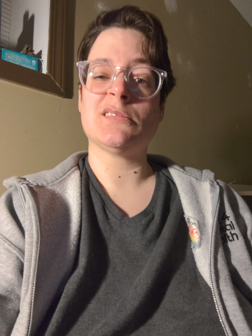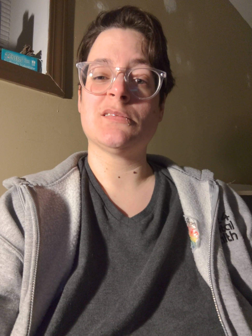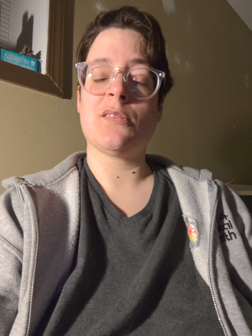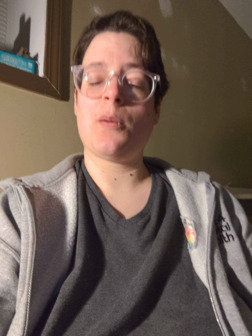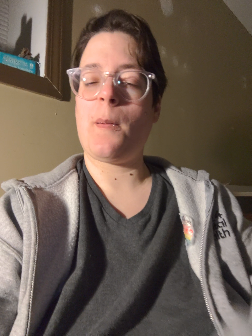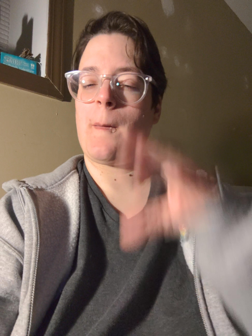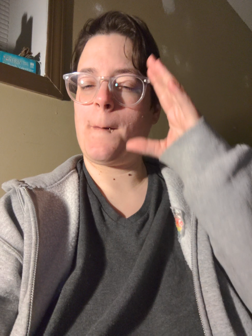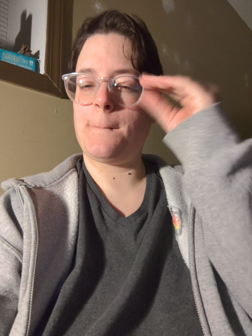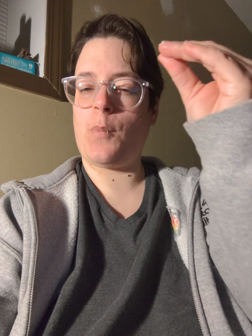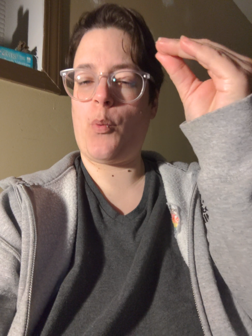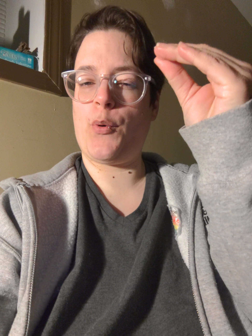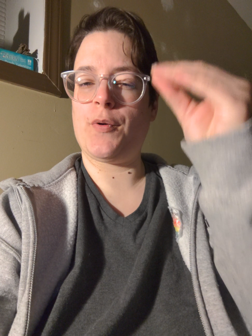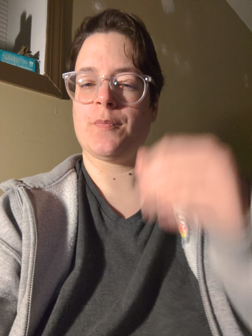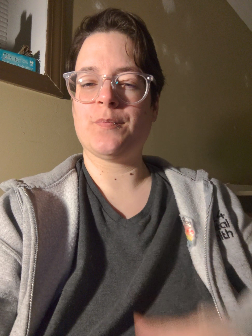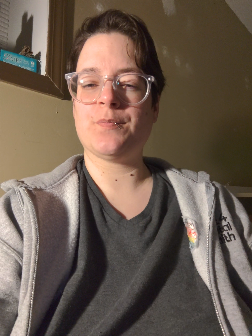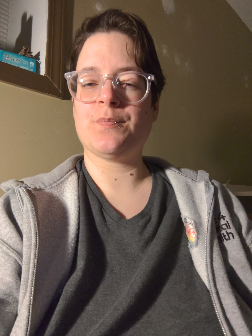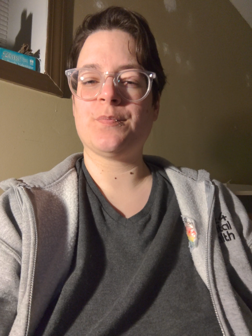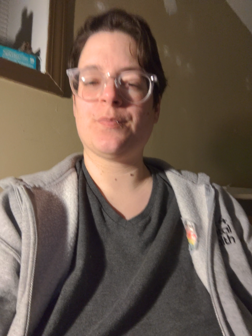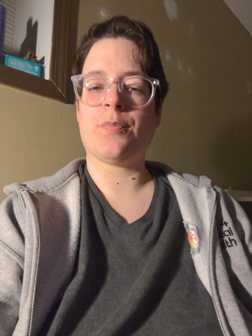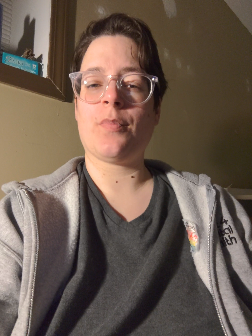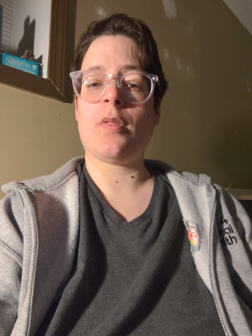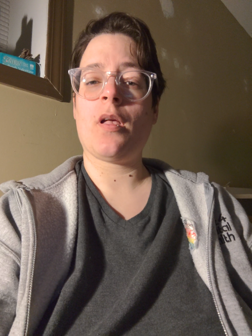boy